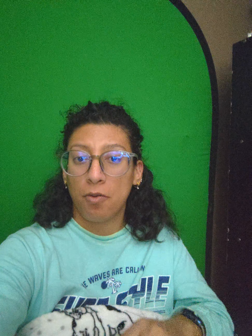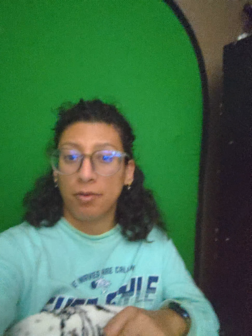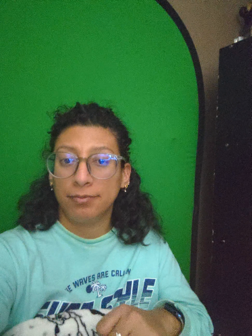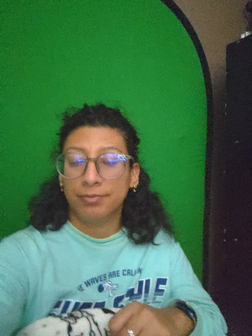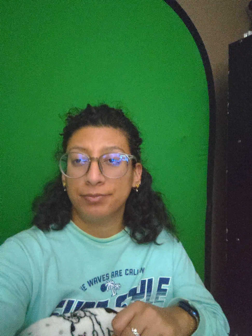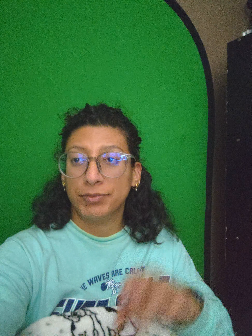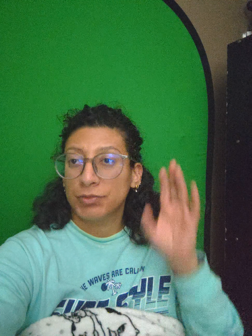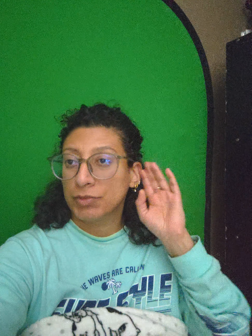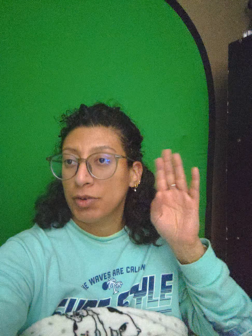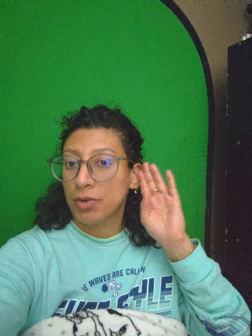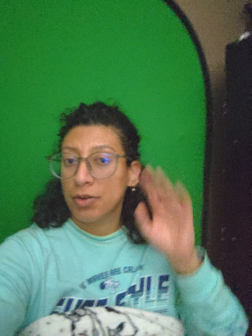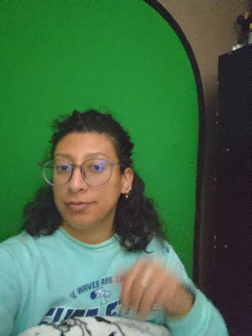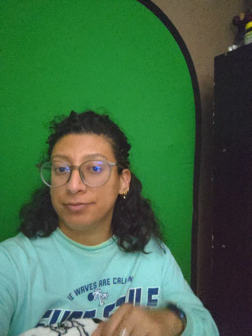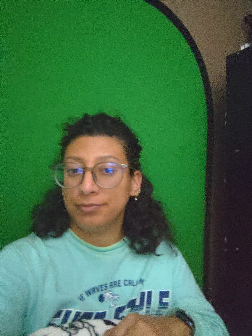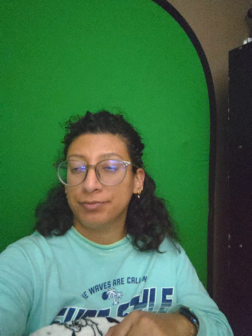dog